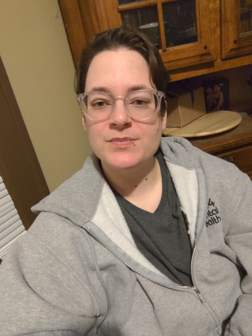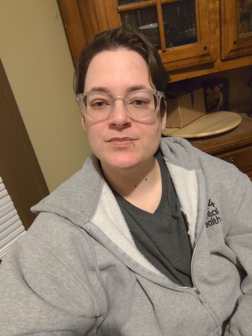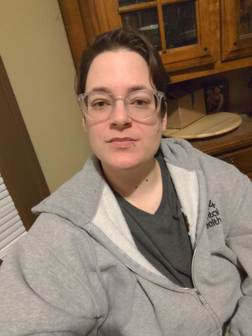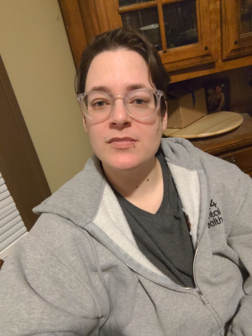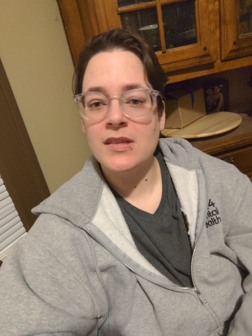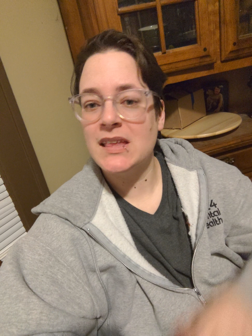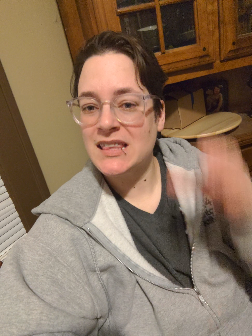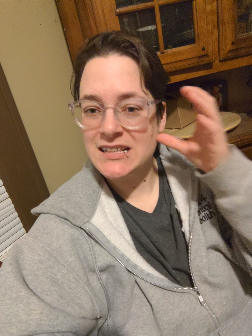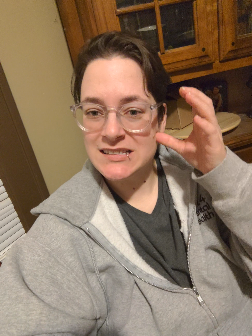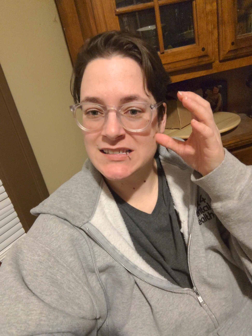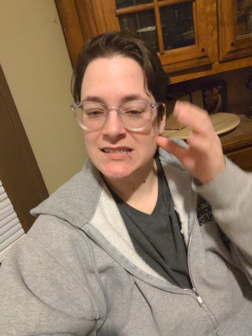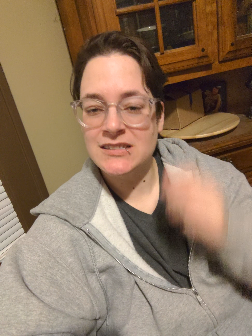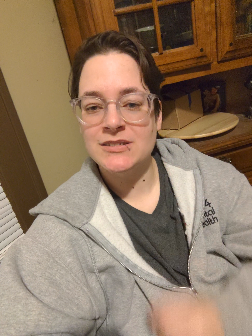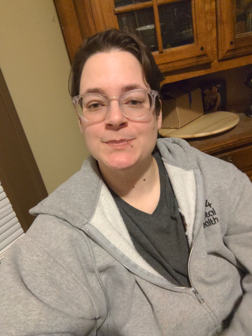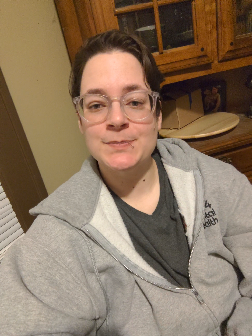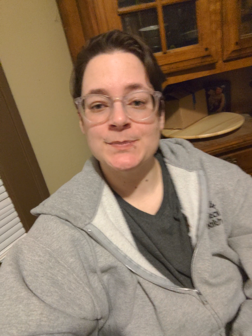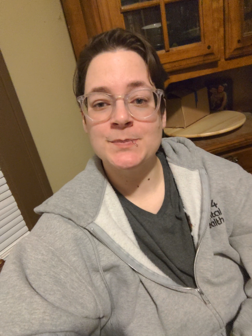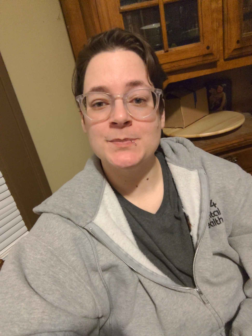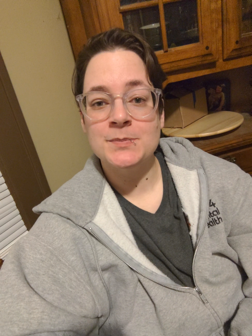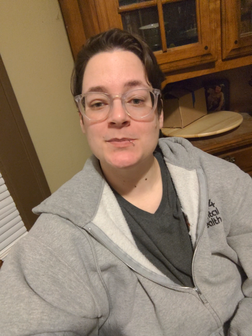listen